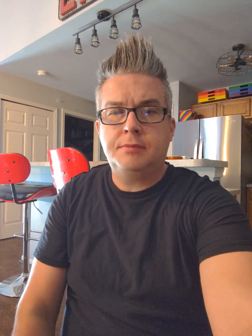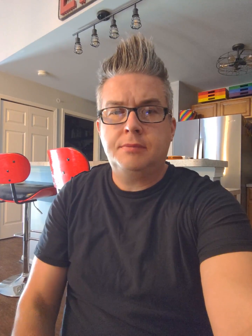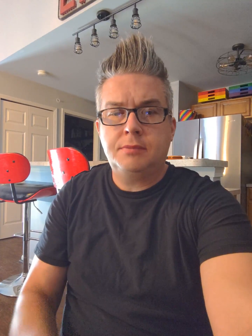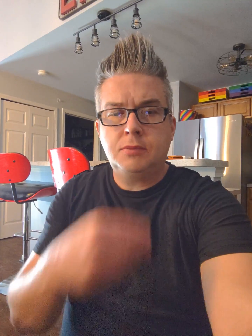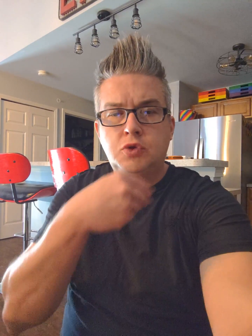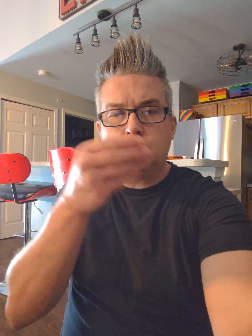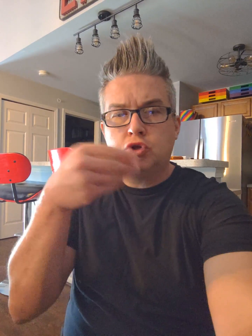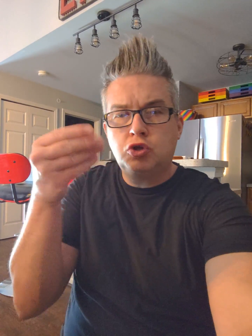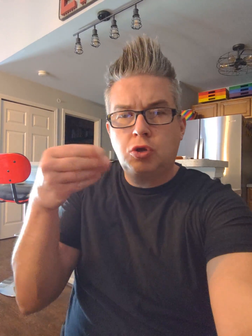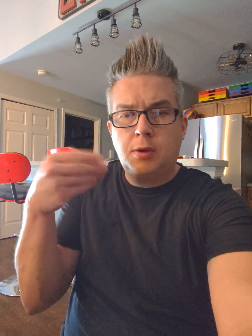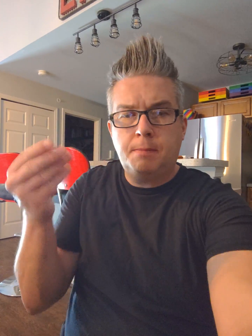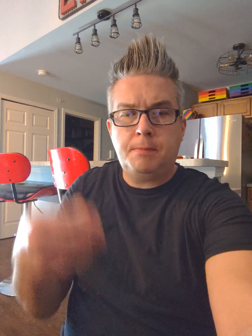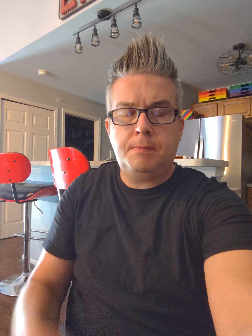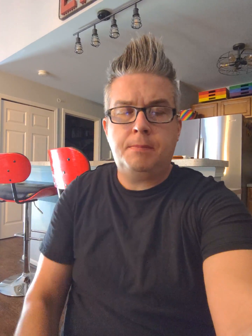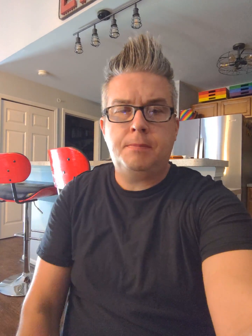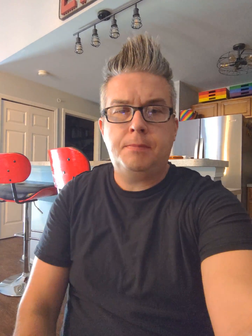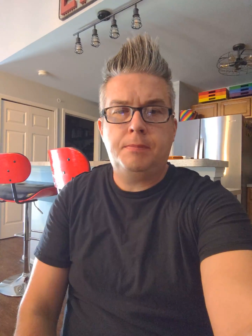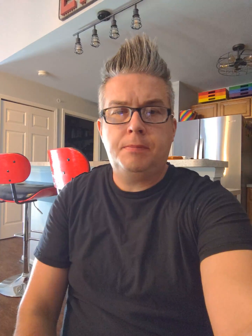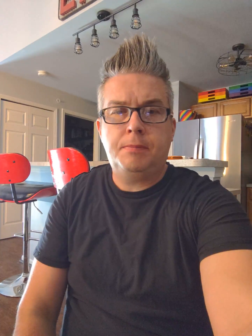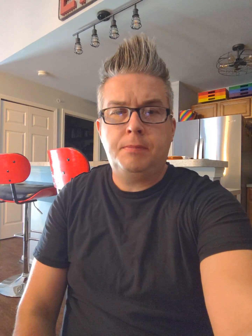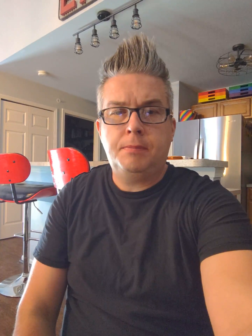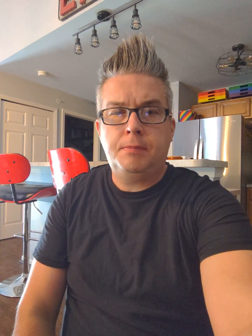shopping